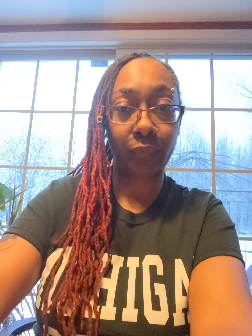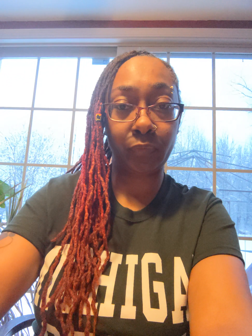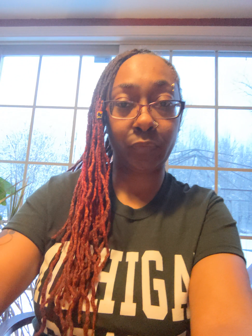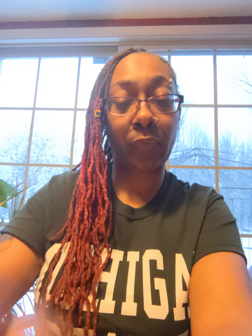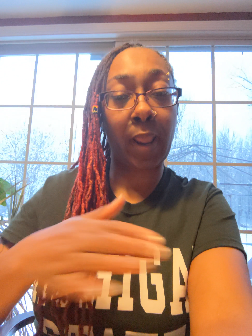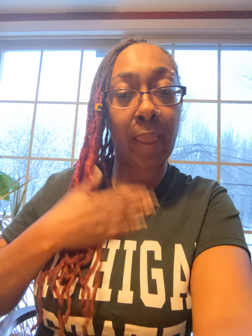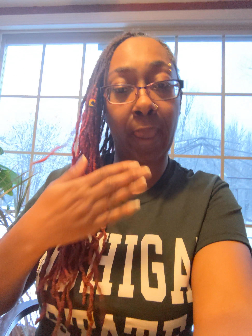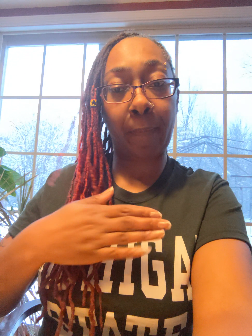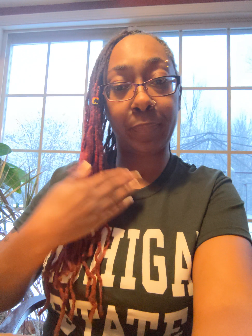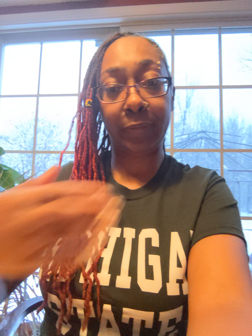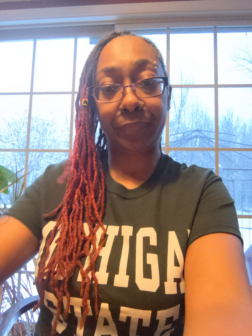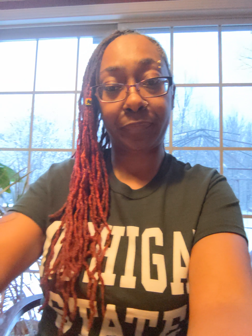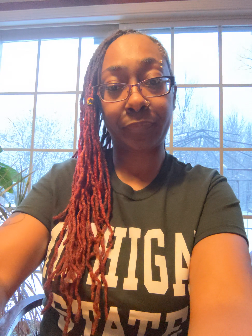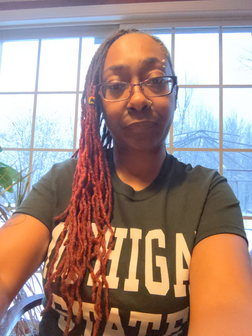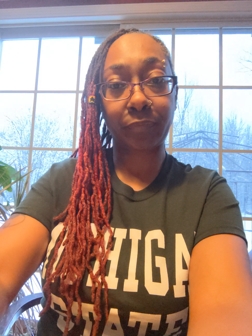happy